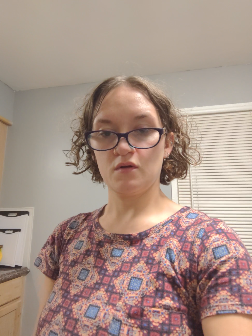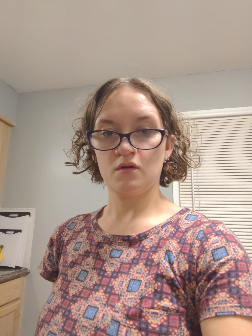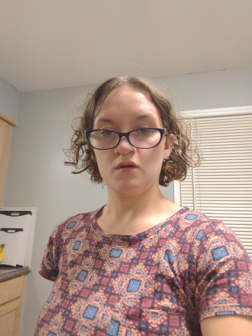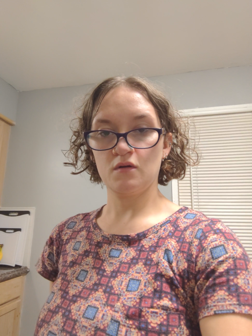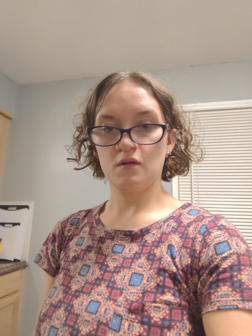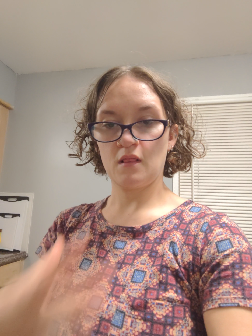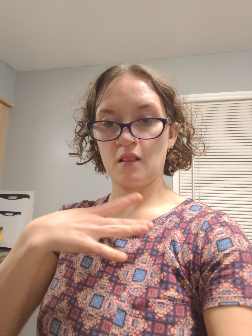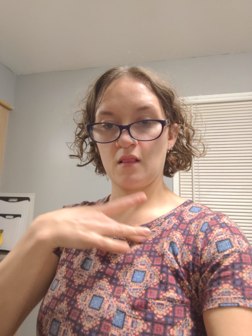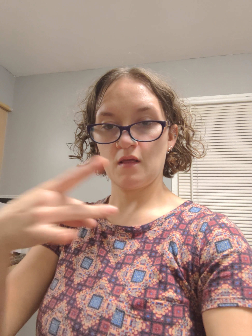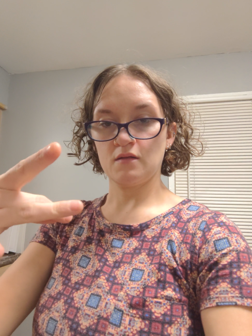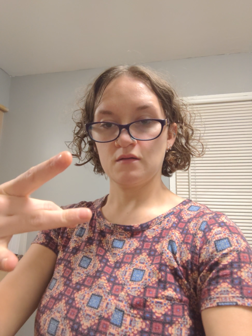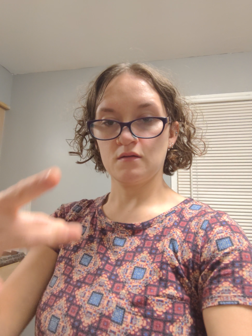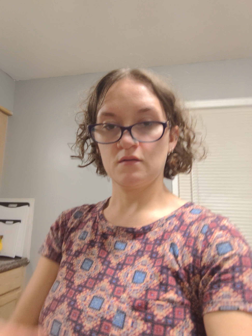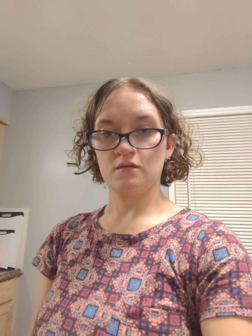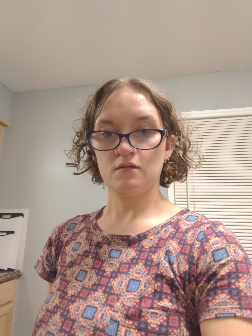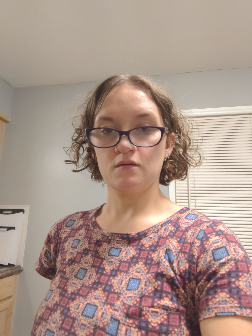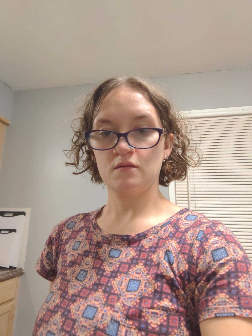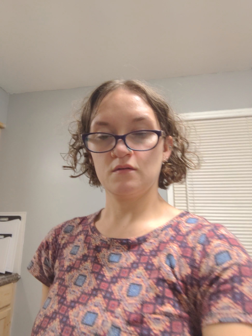like